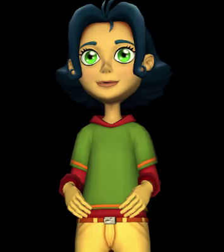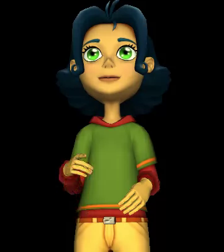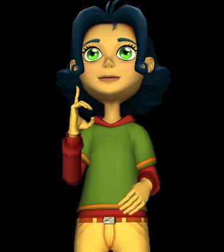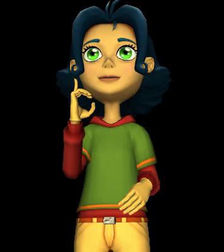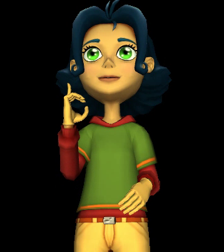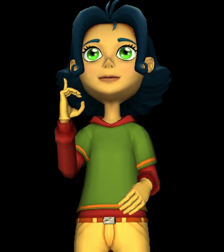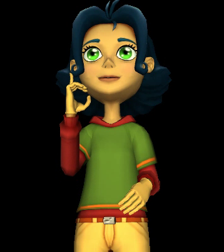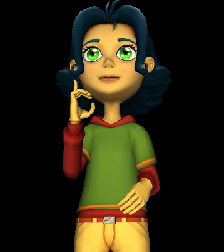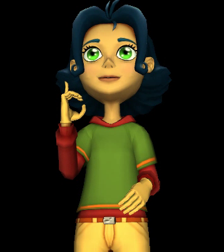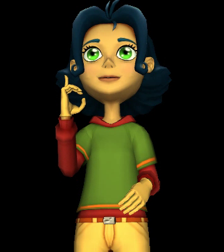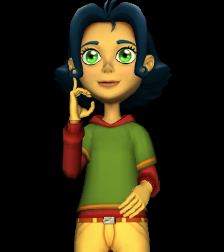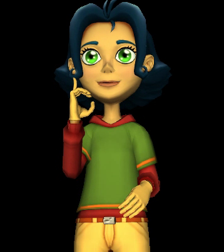الأحد